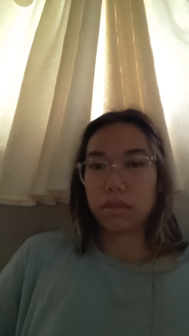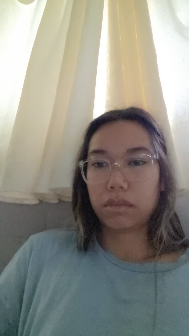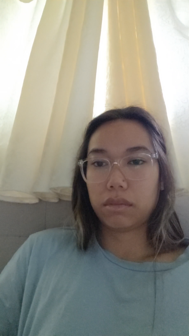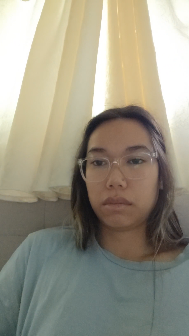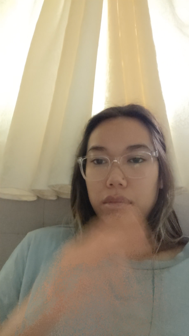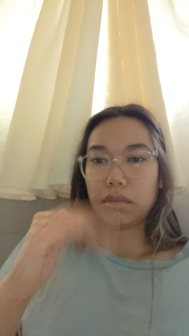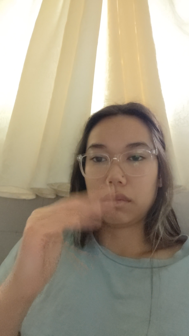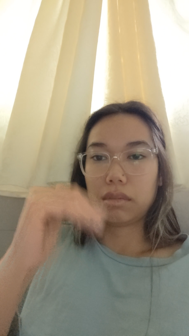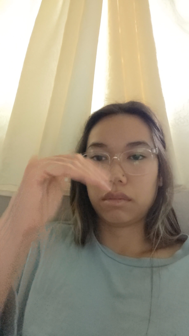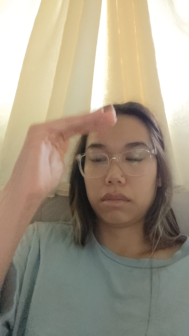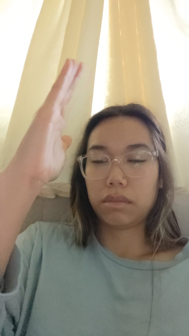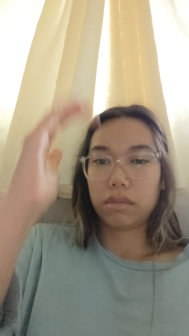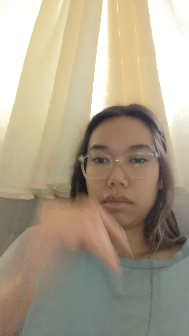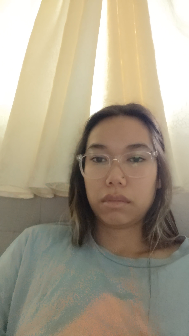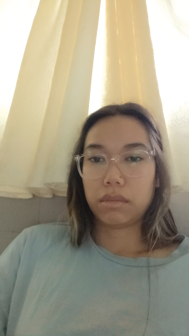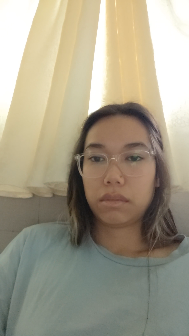build